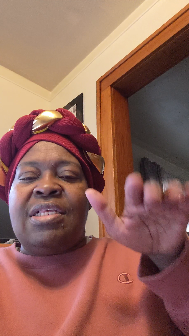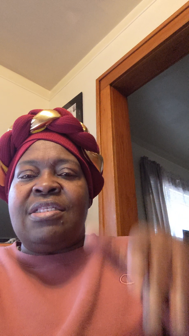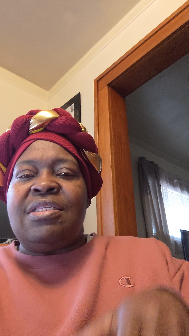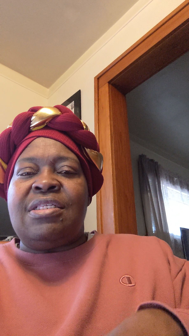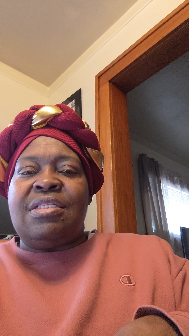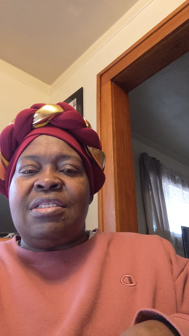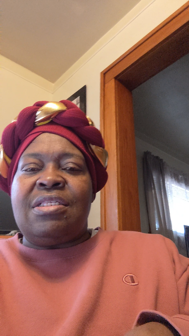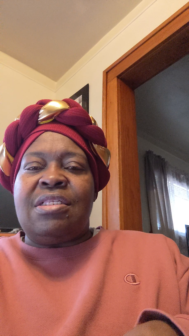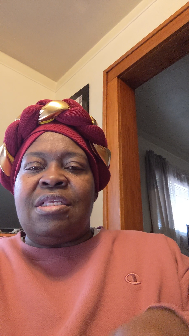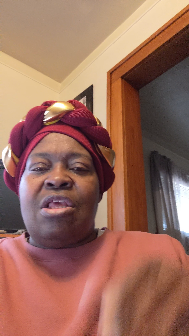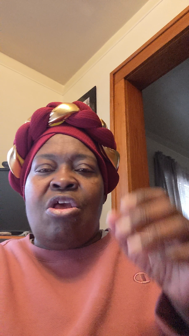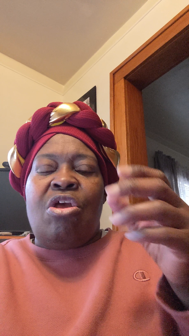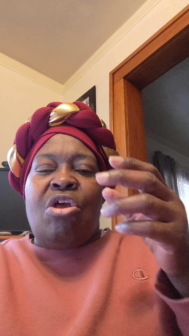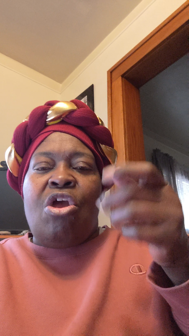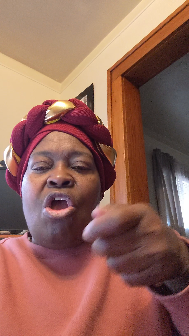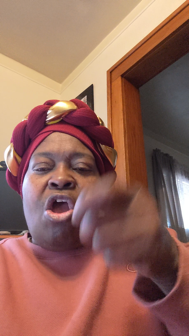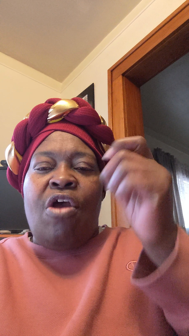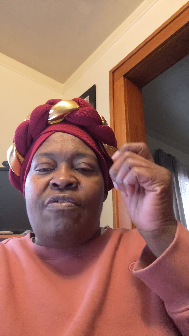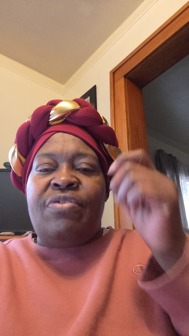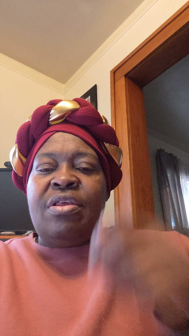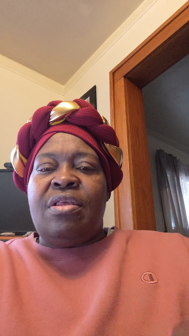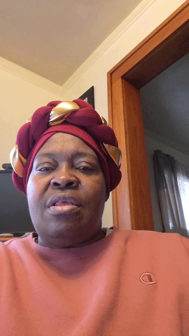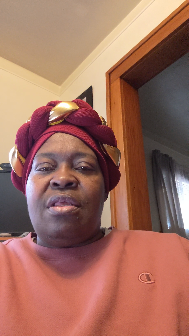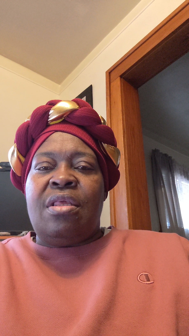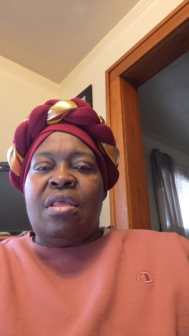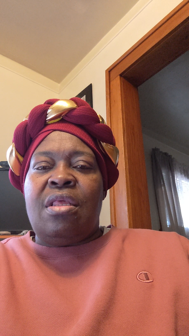shovel